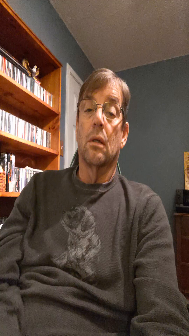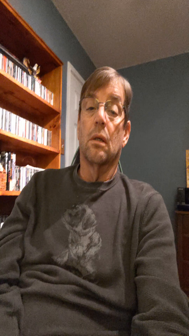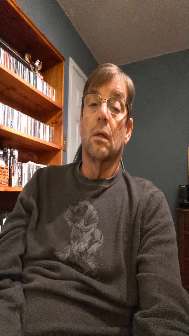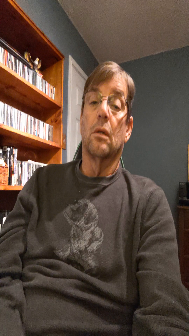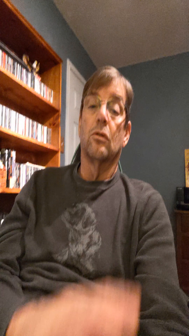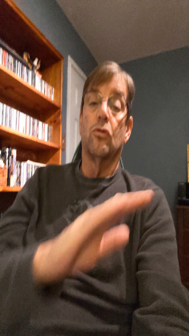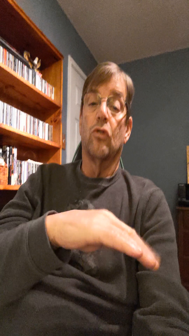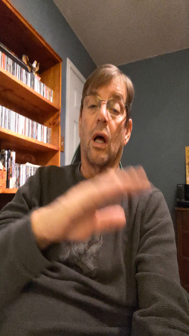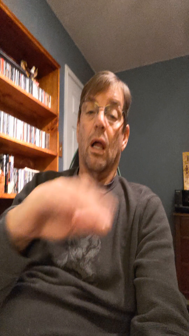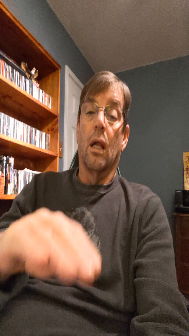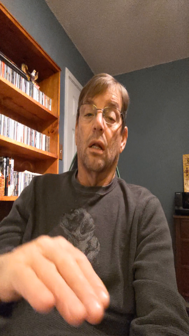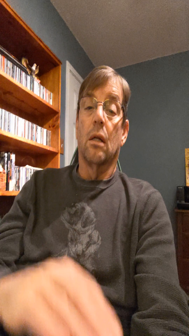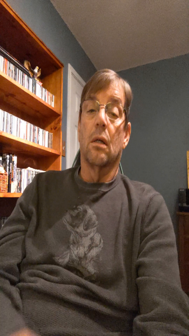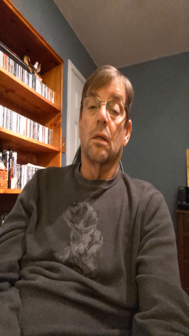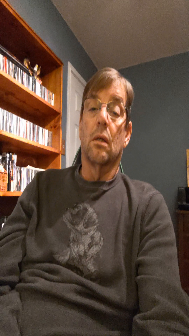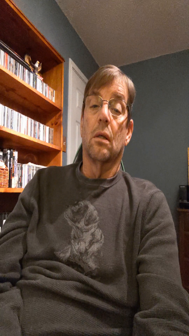child